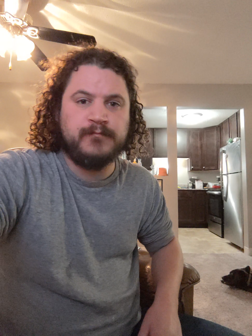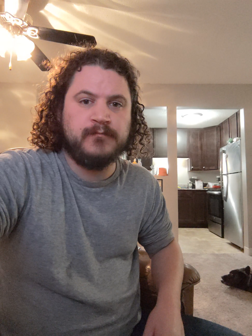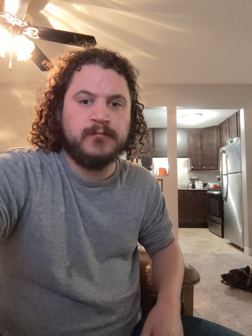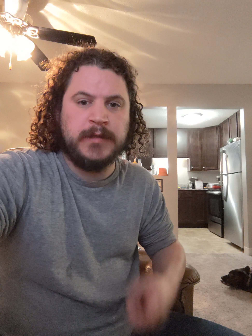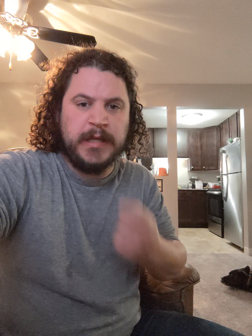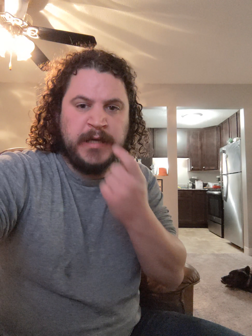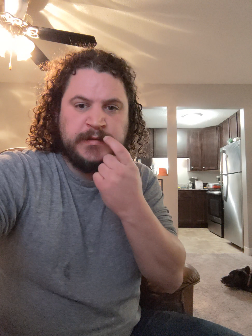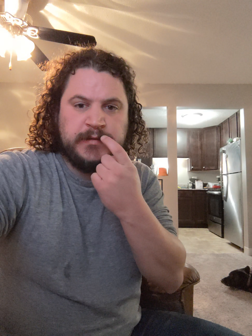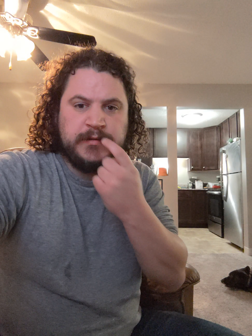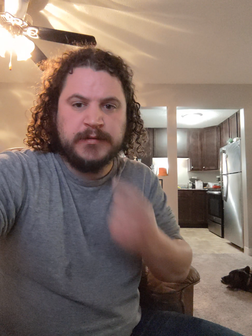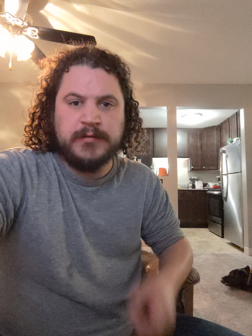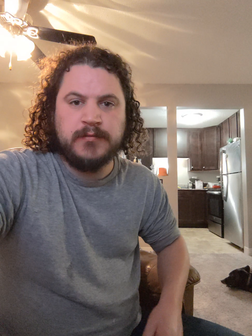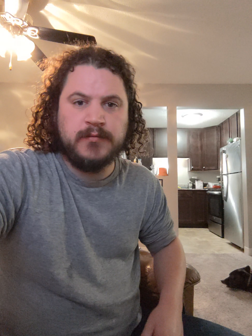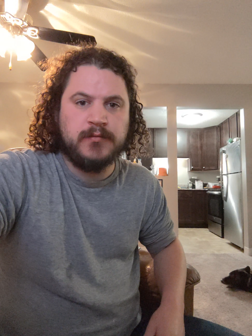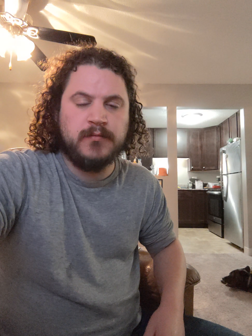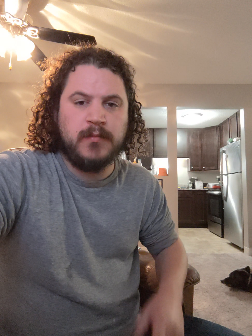window